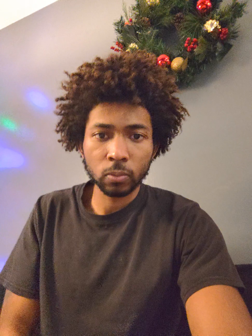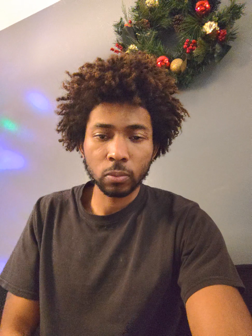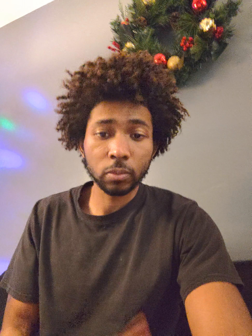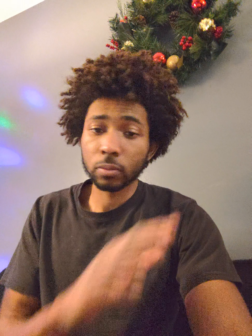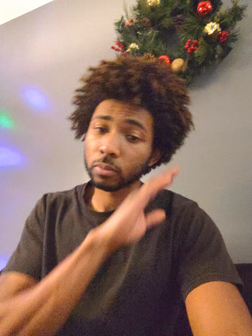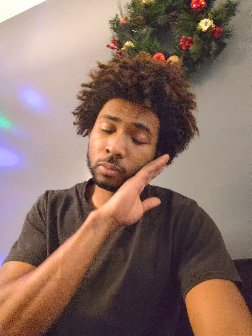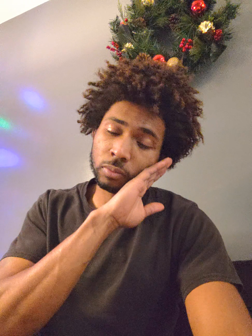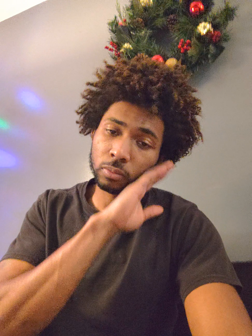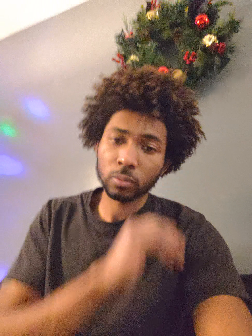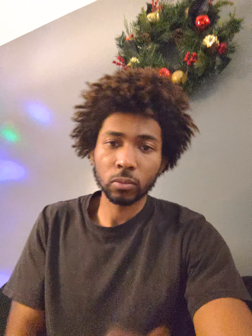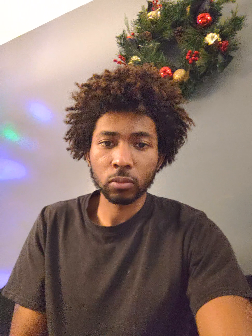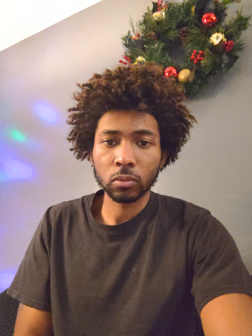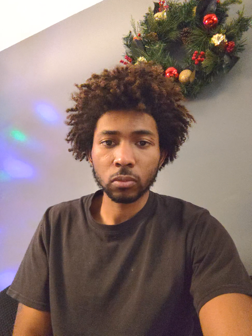bed